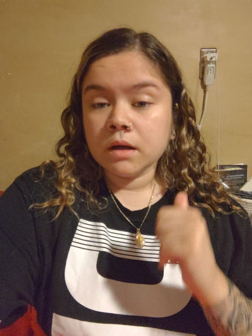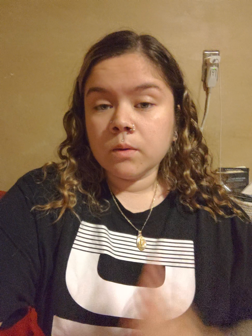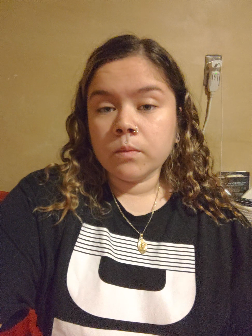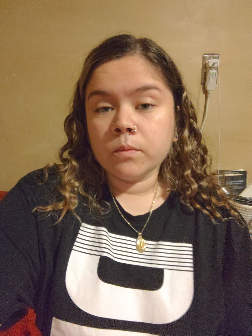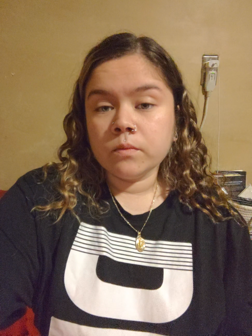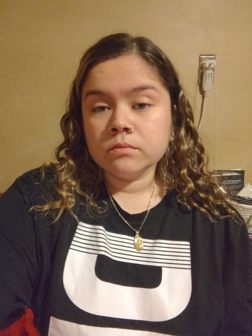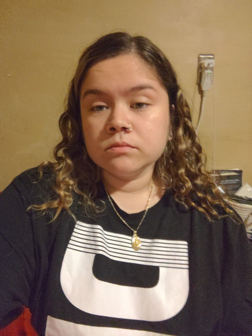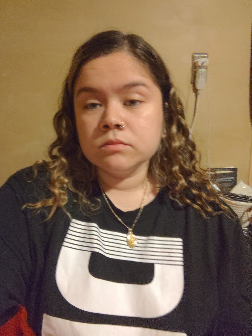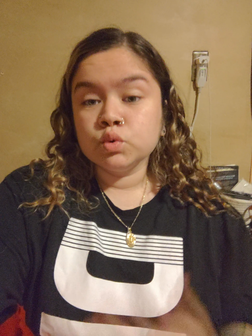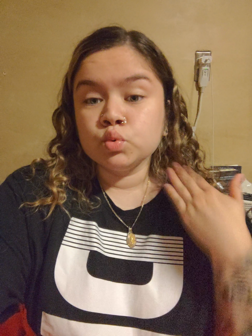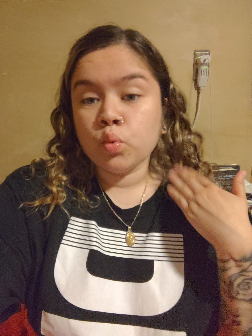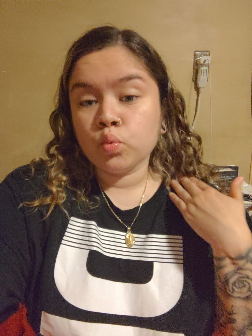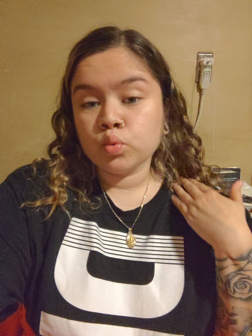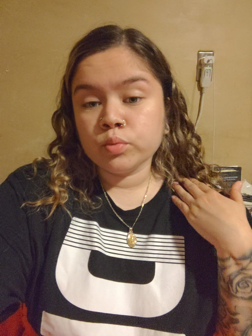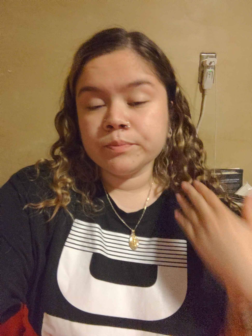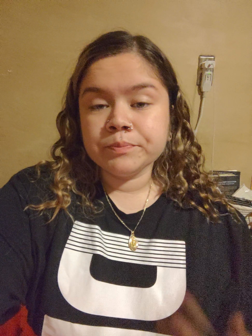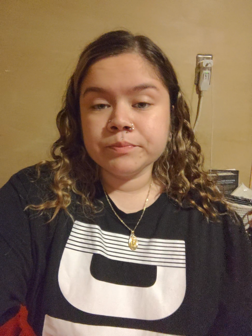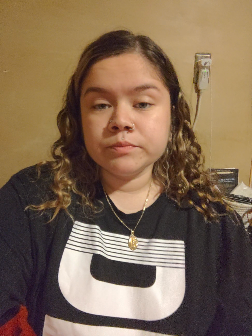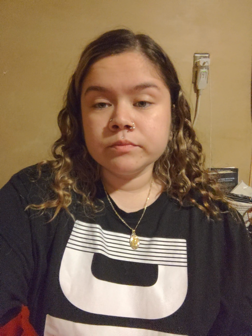shoulder